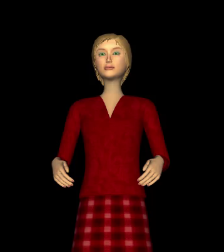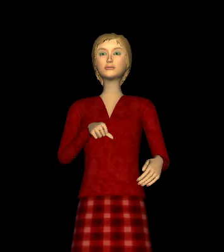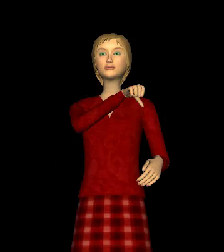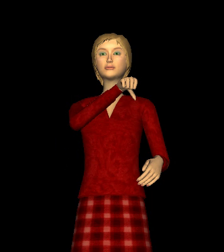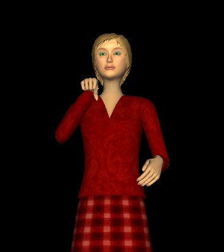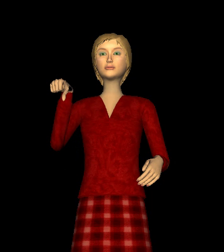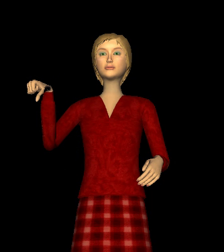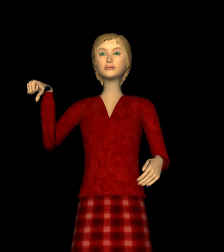يسقي